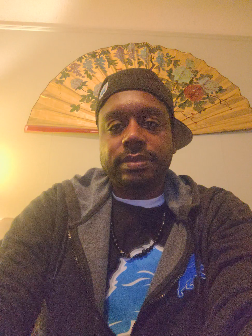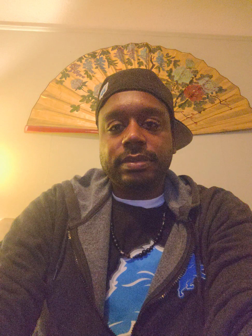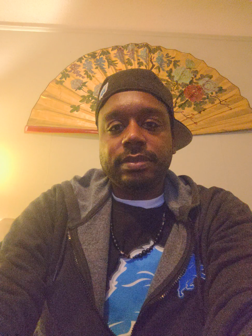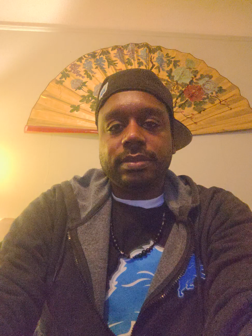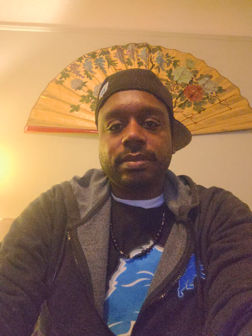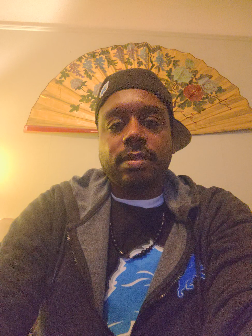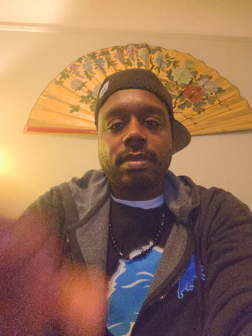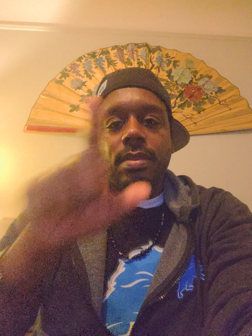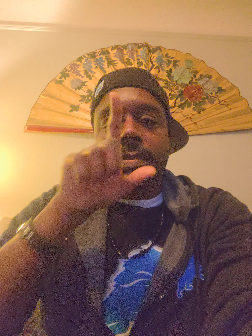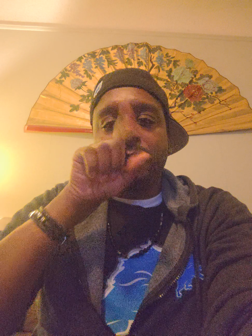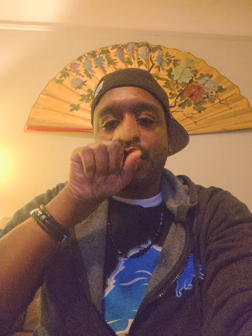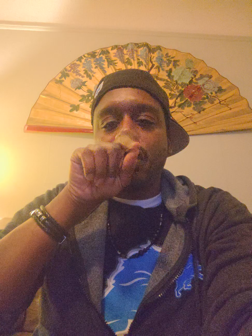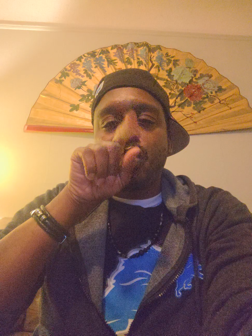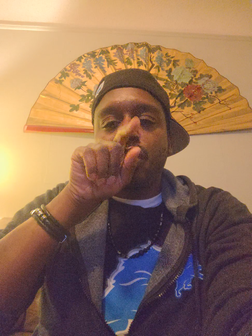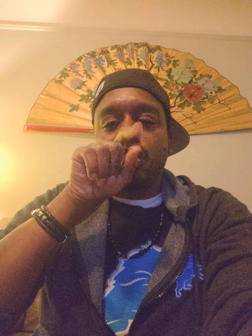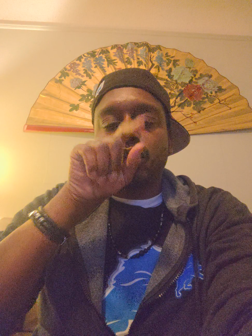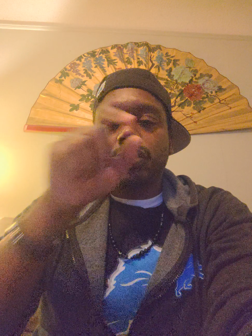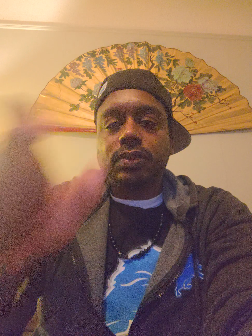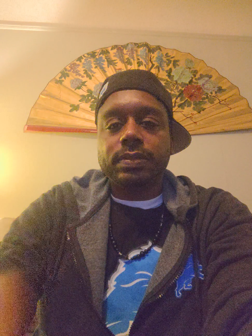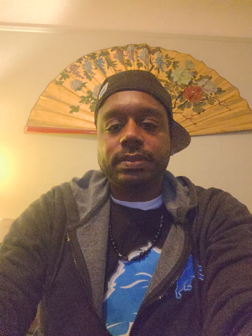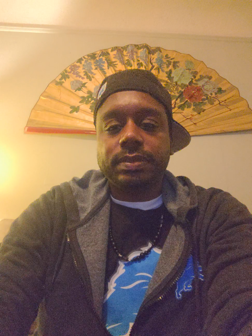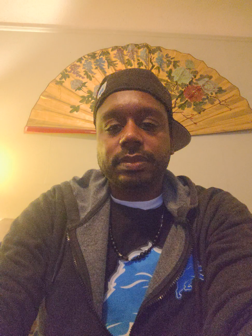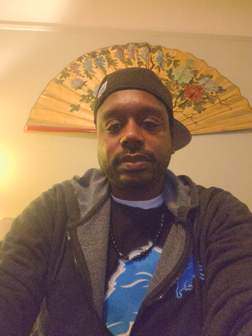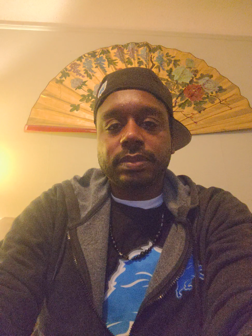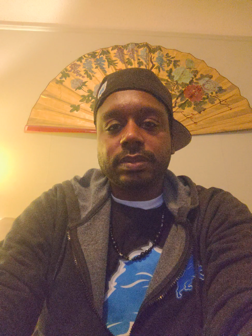bird